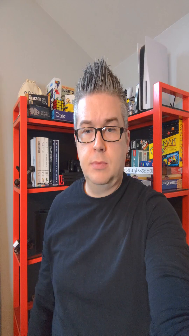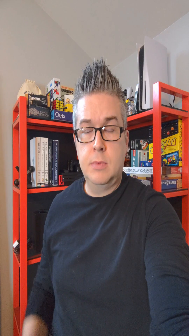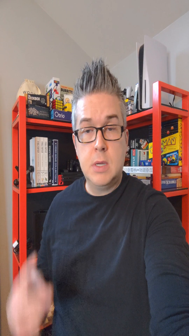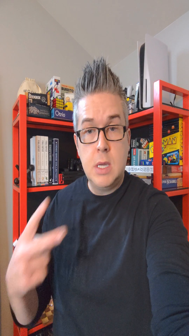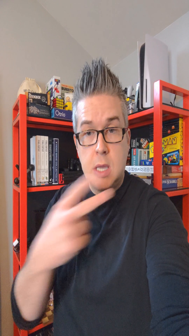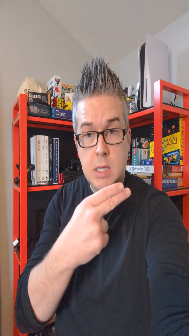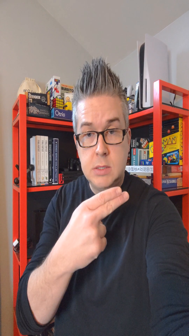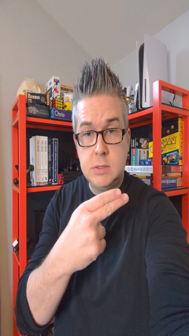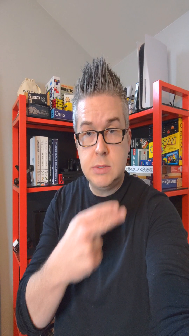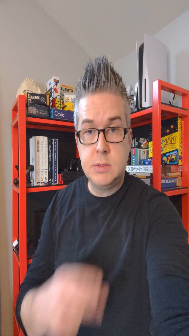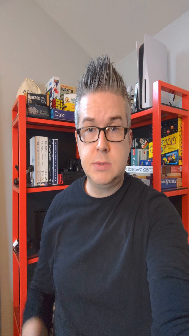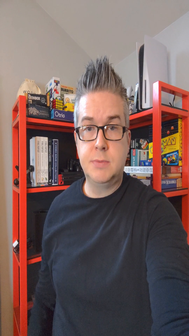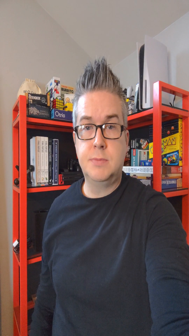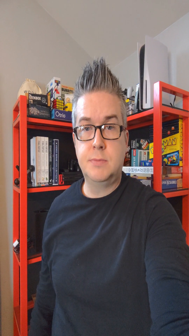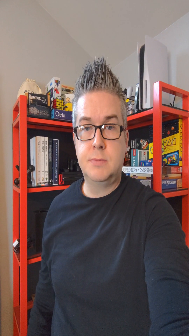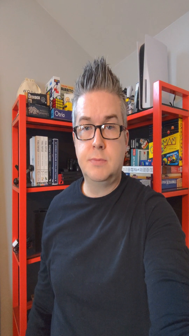cut